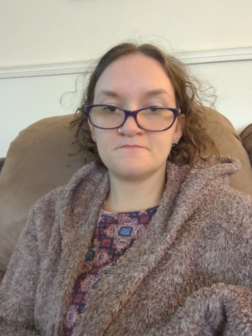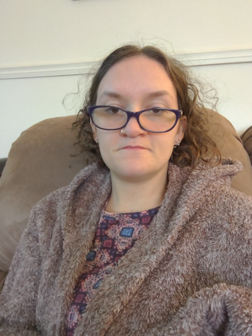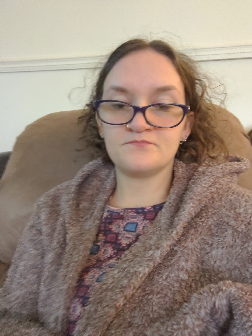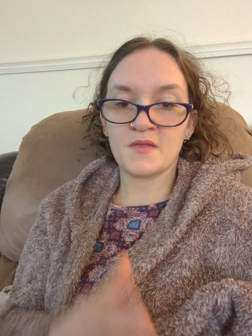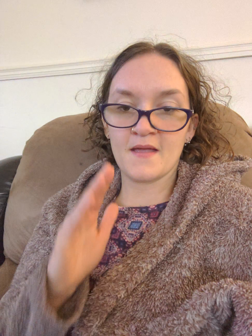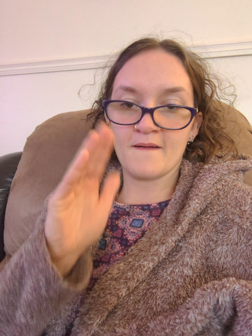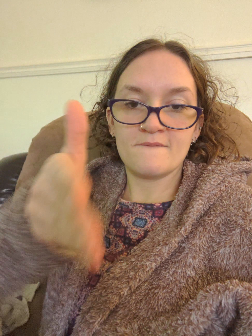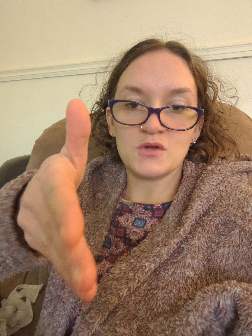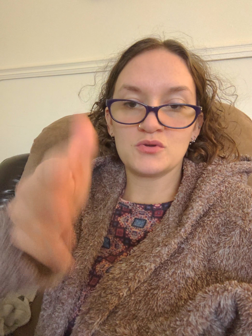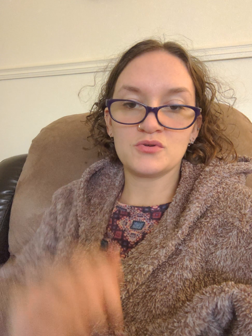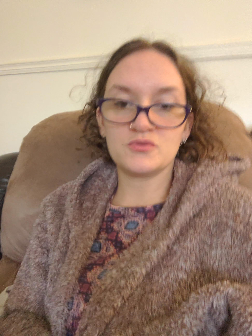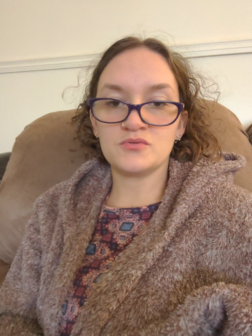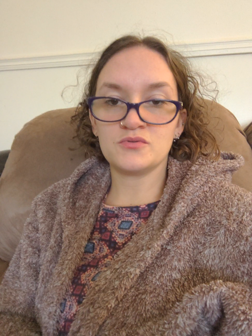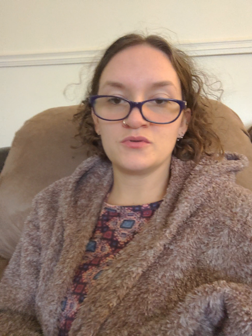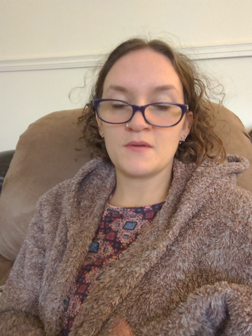after